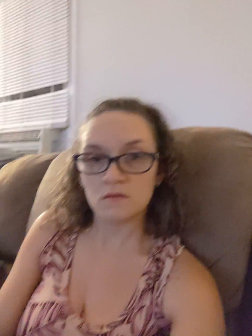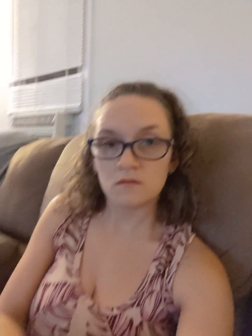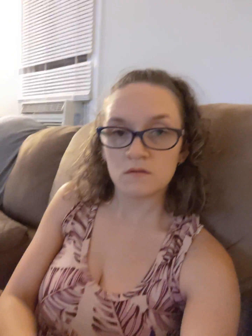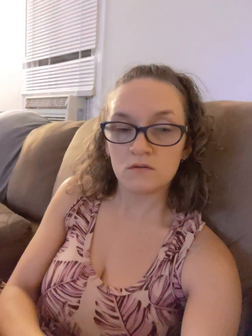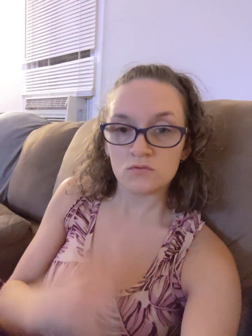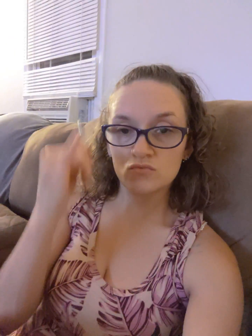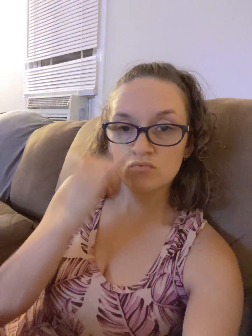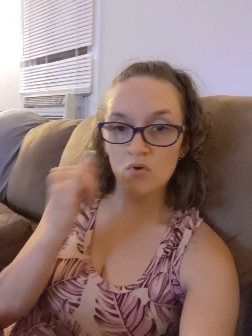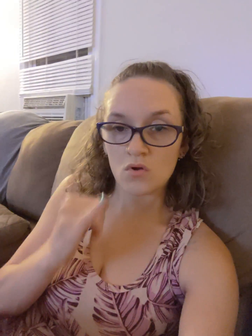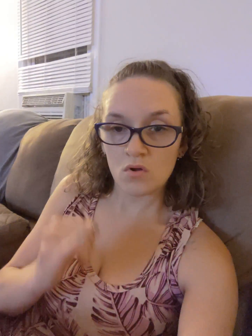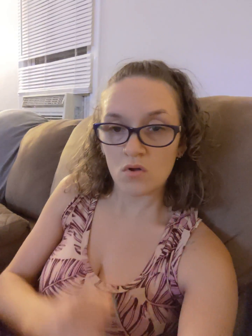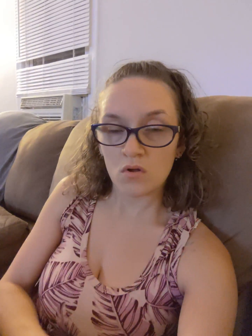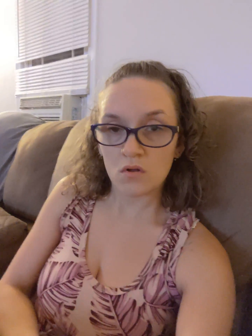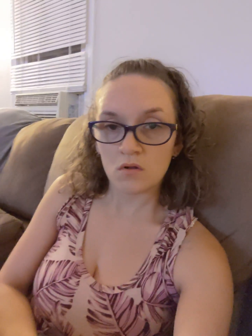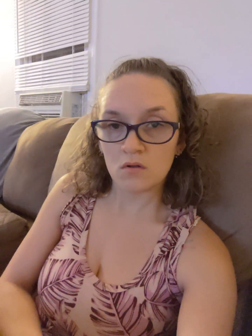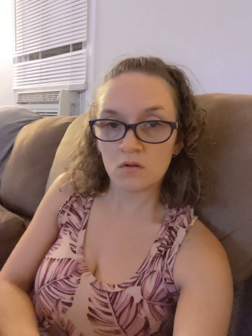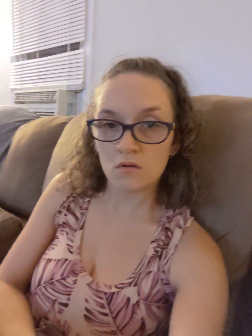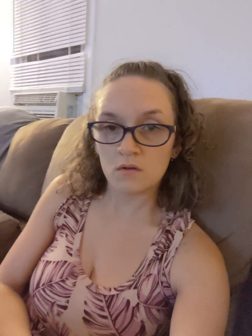draw